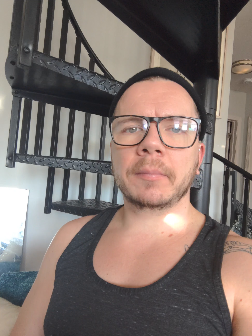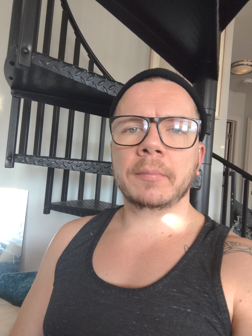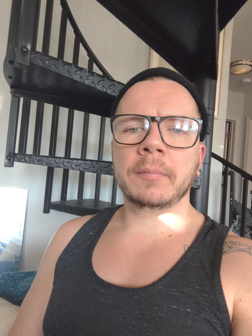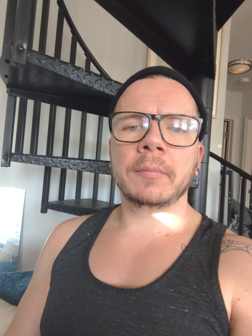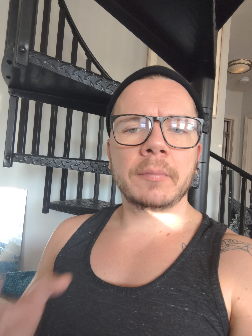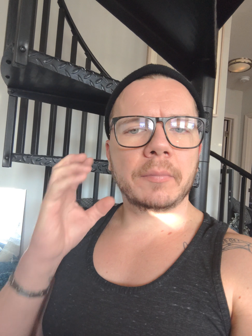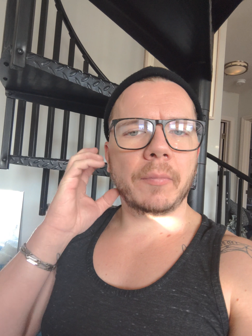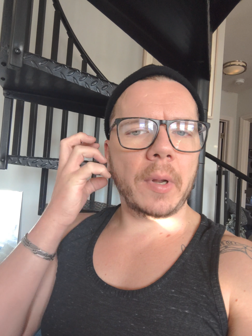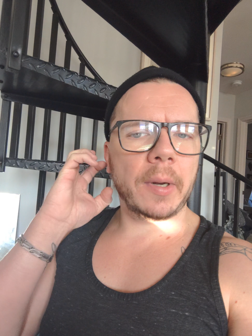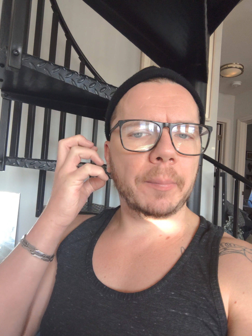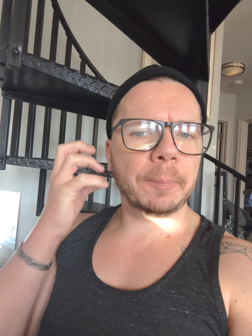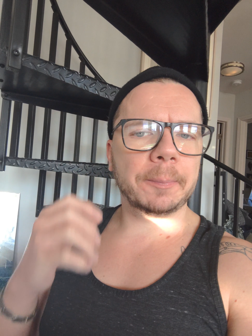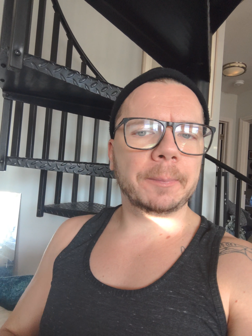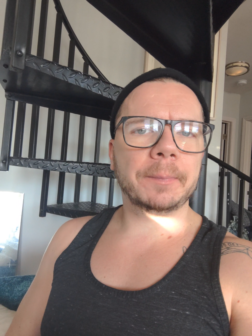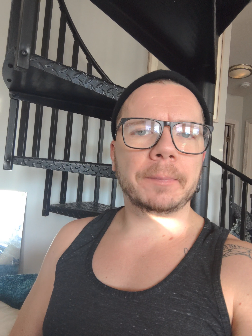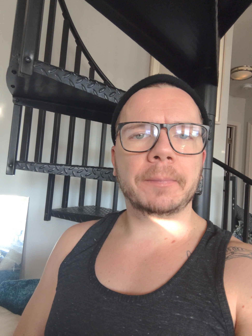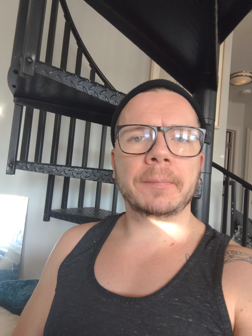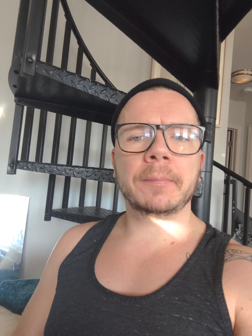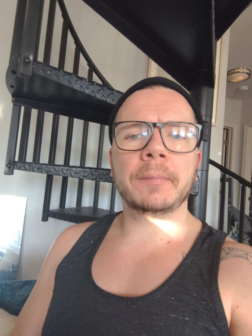radio